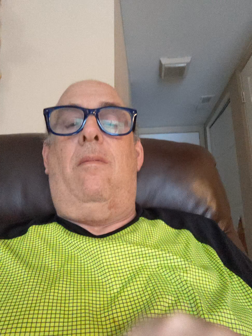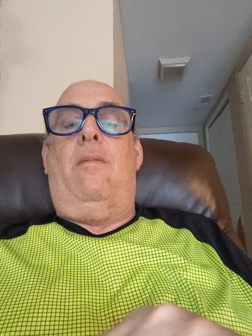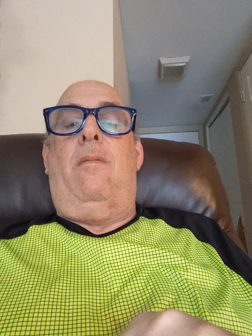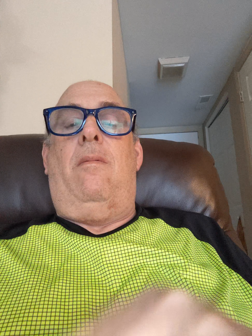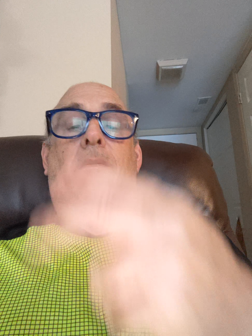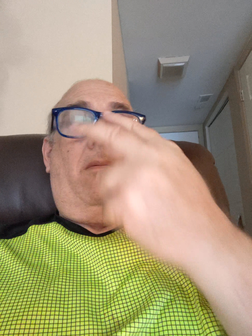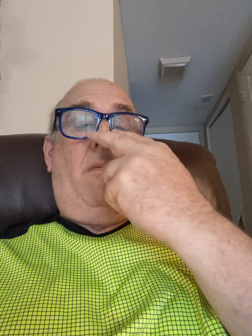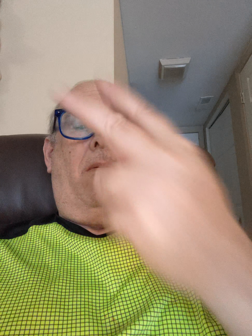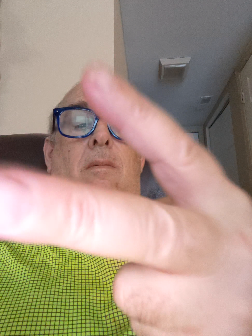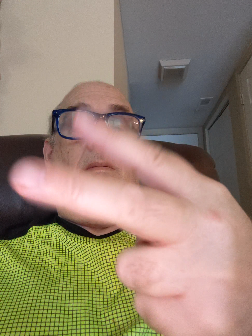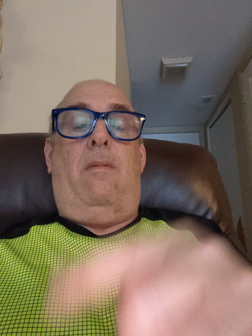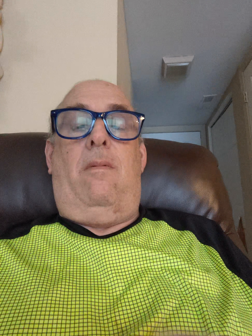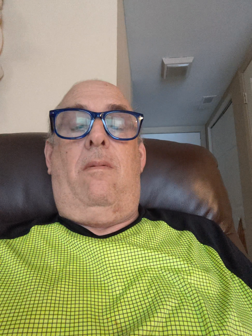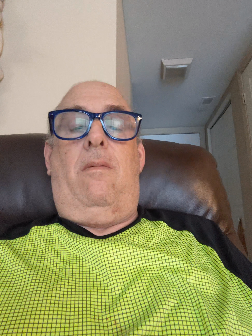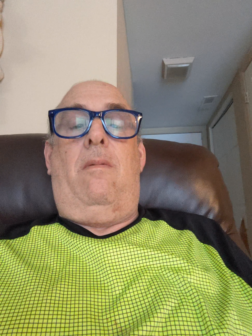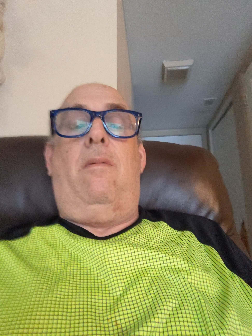see